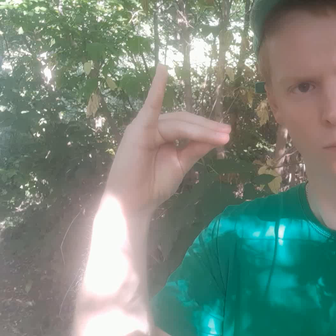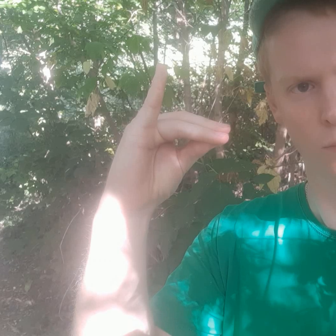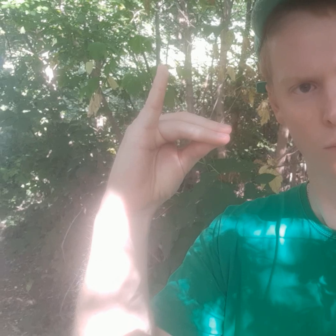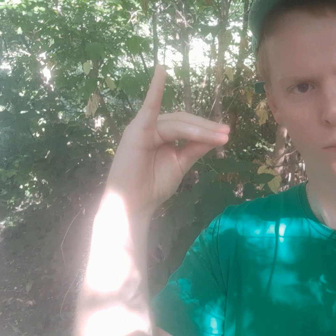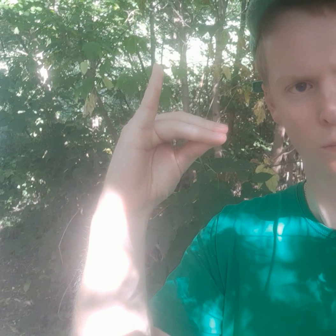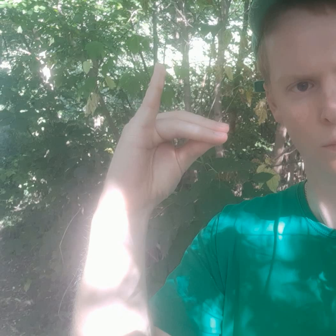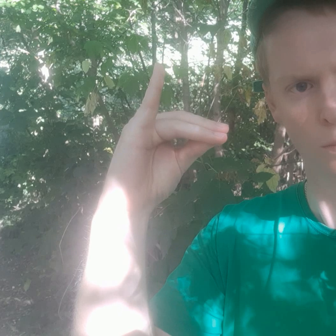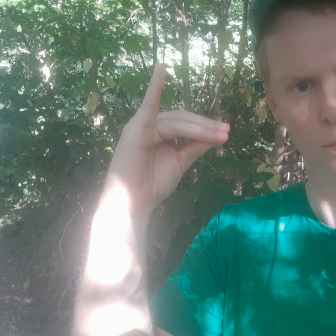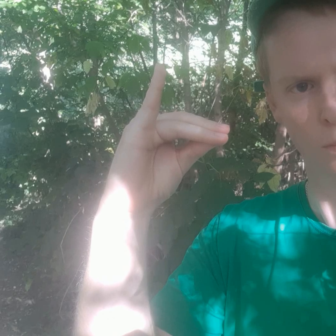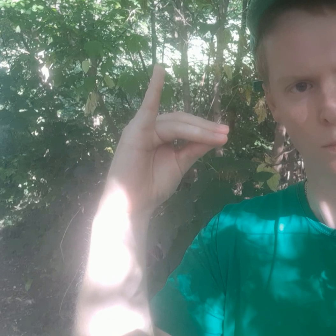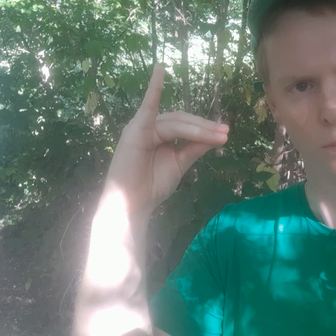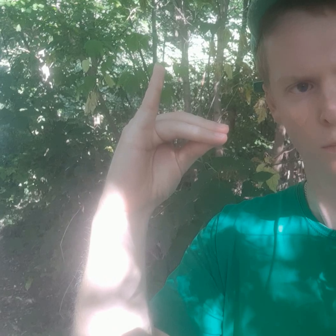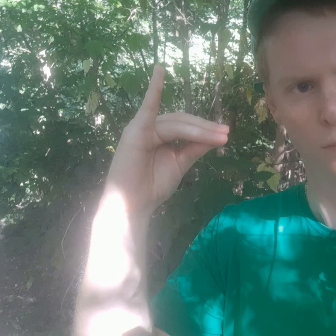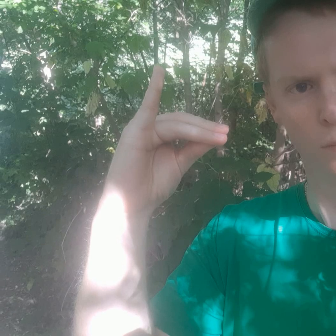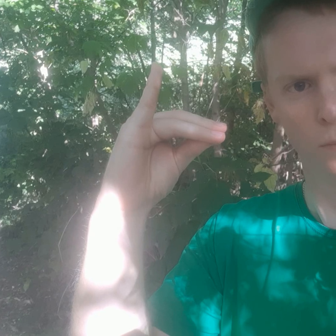Ю